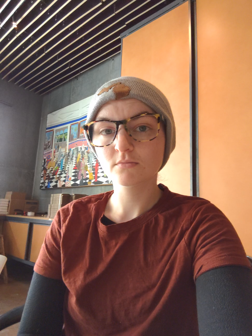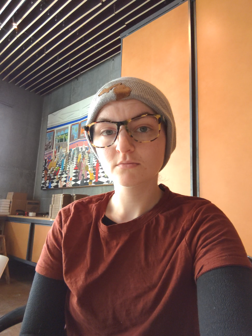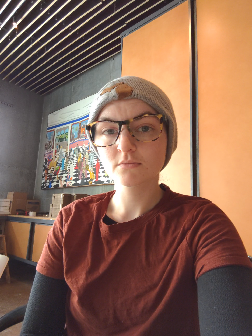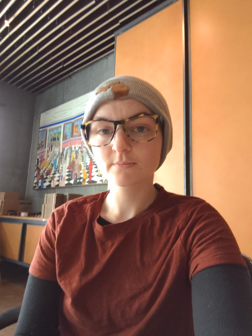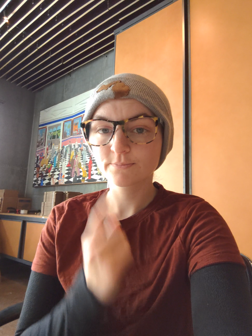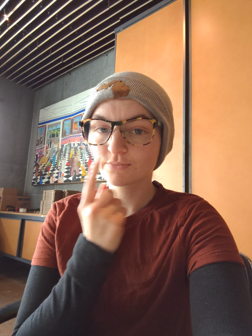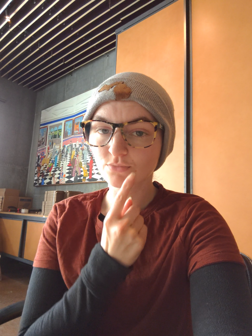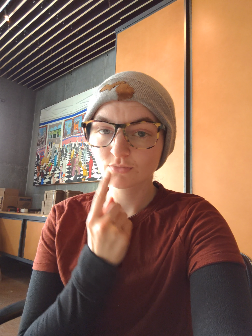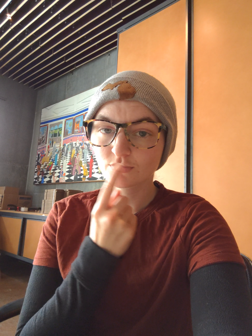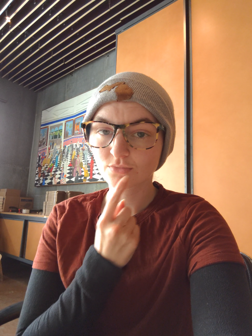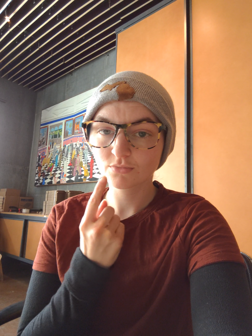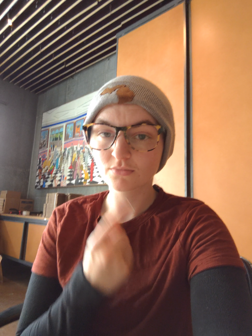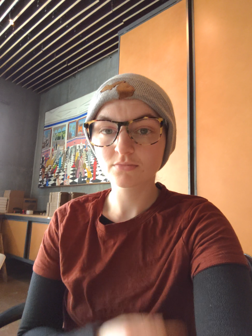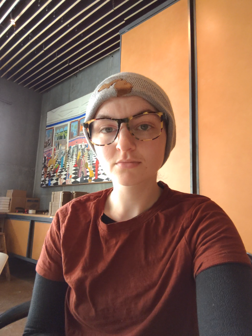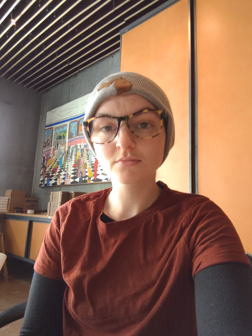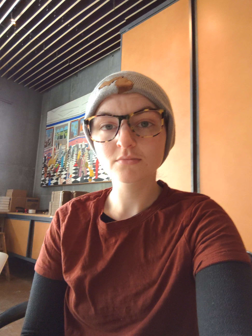lips